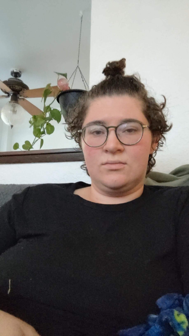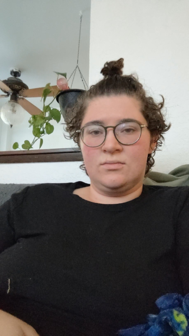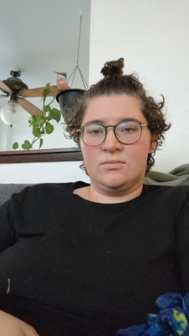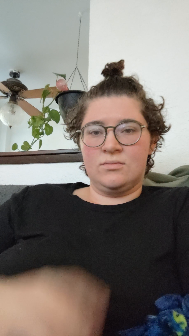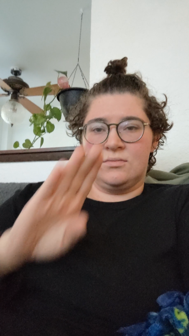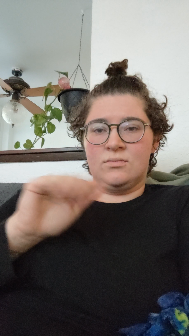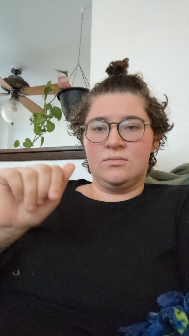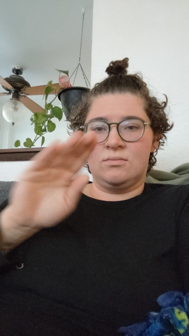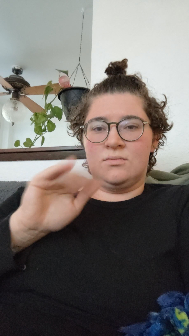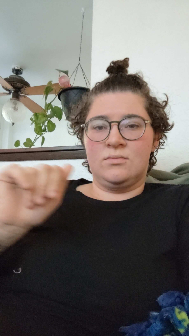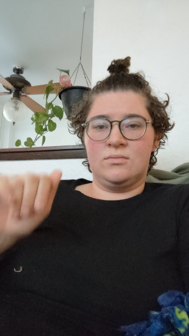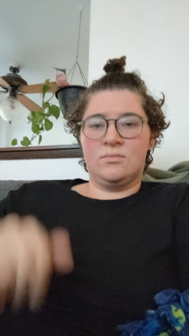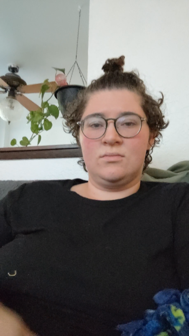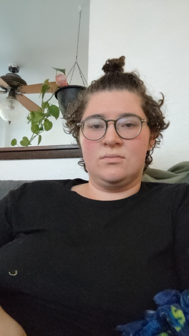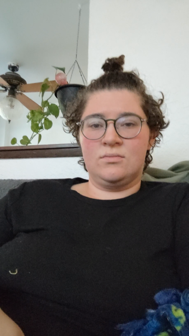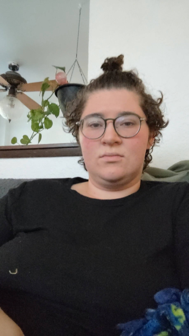baa baa